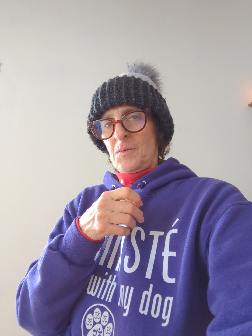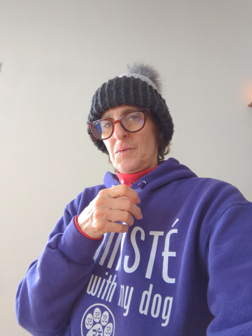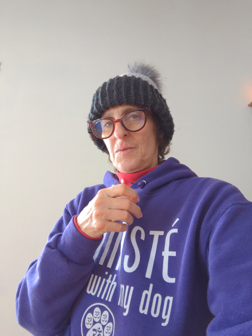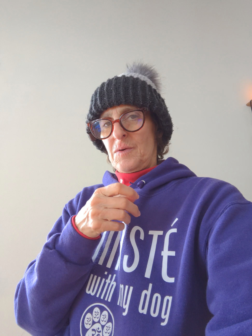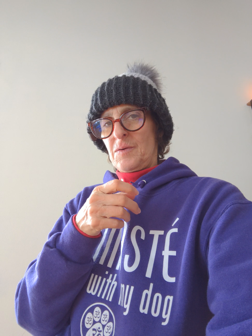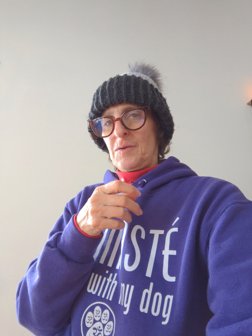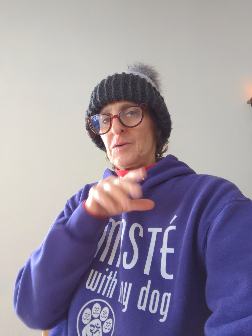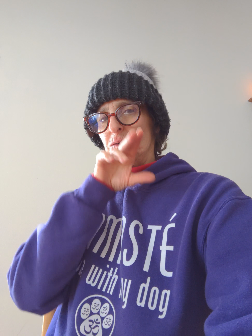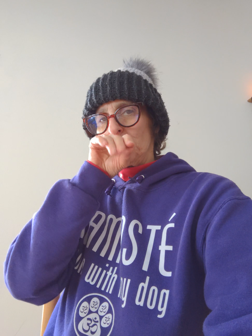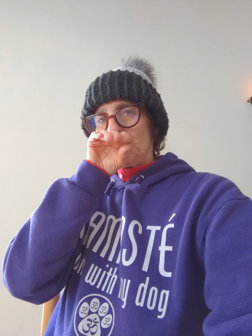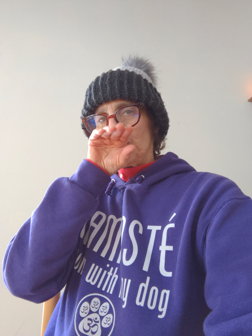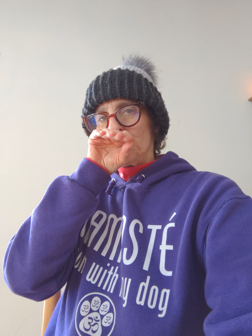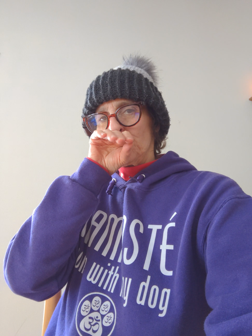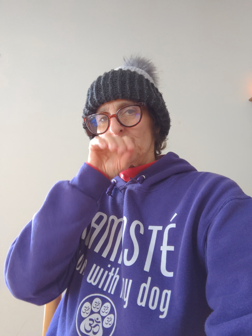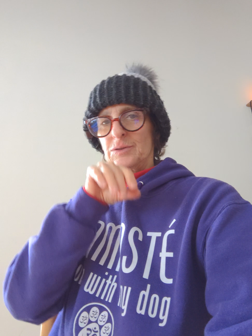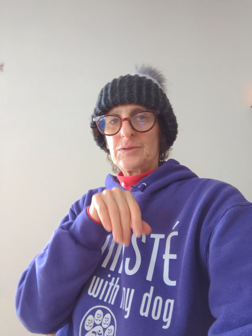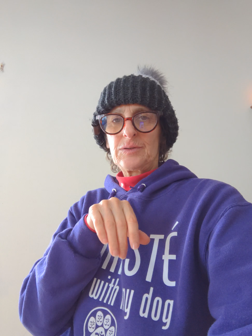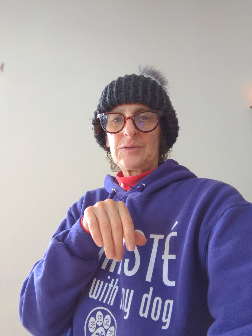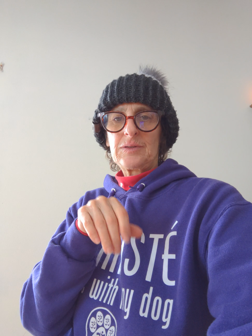goose